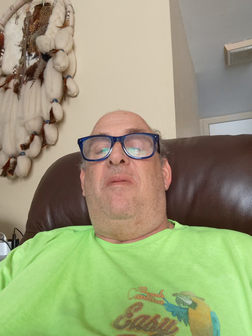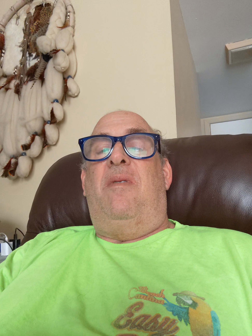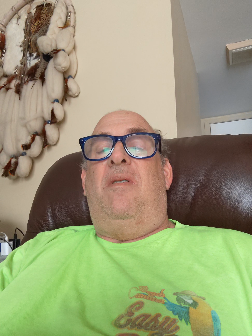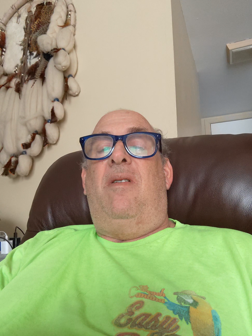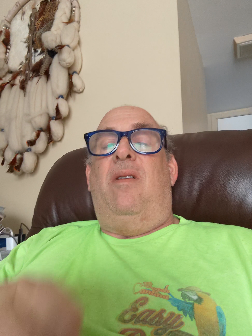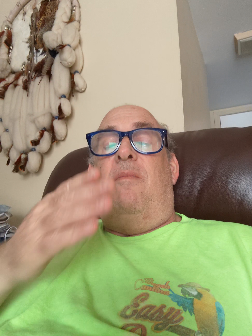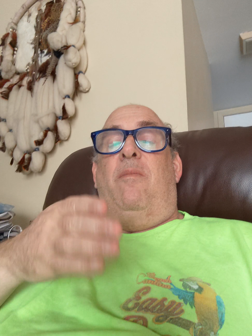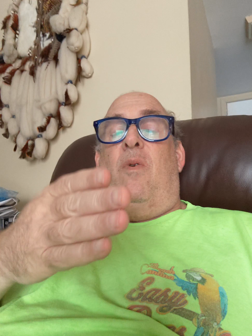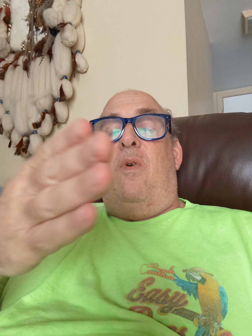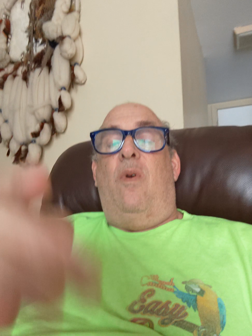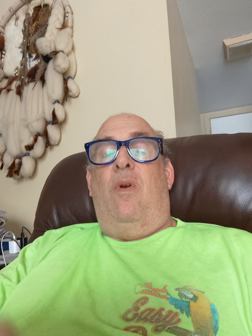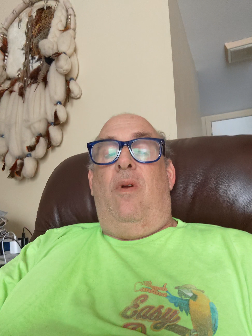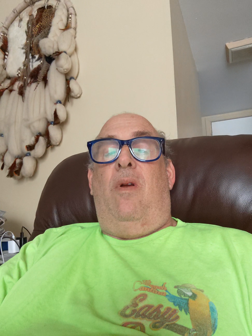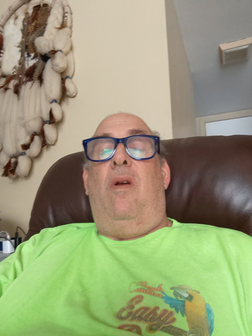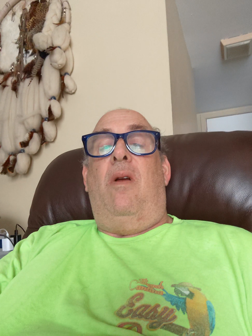boat